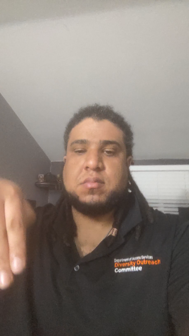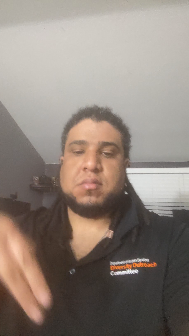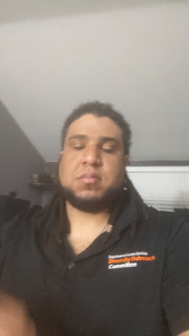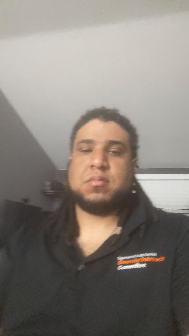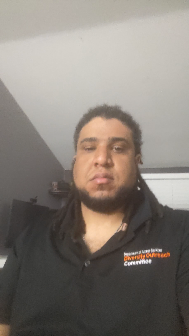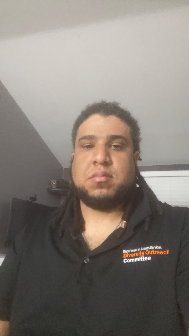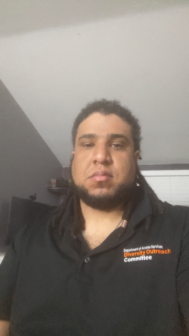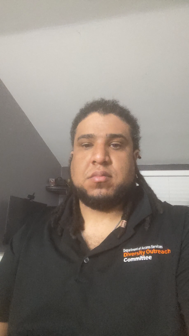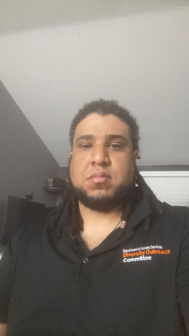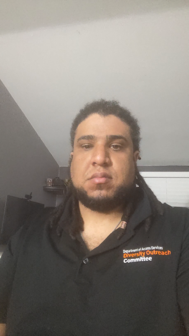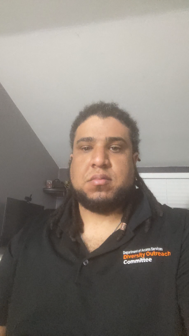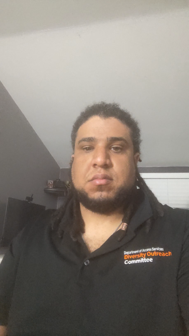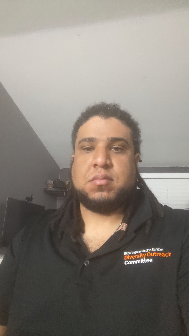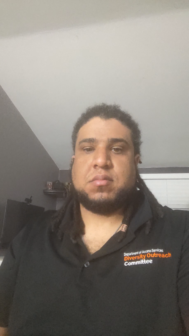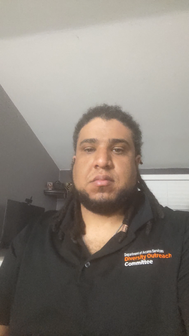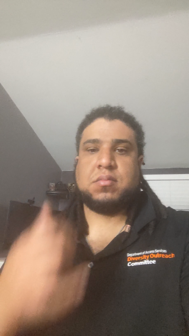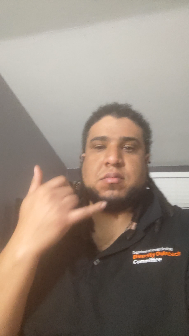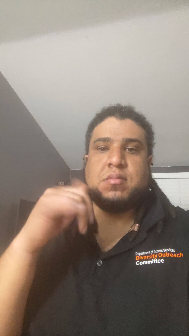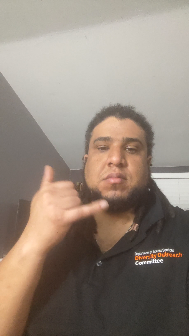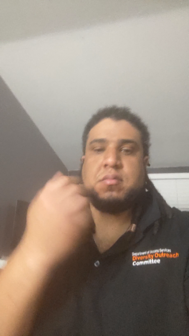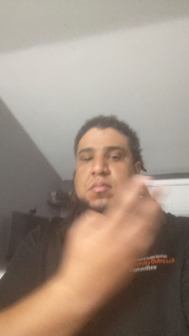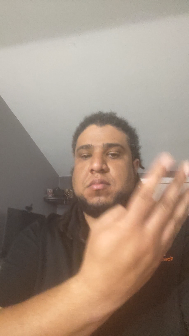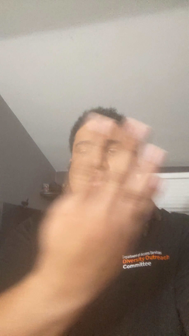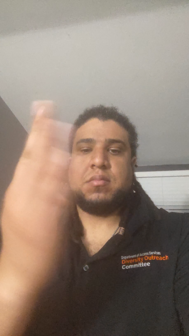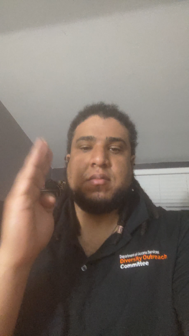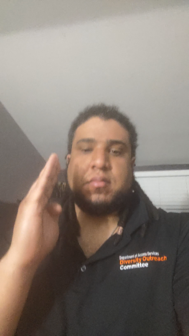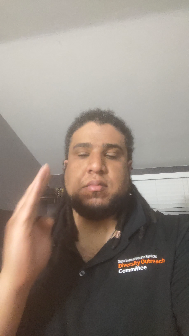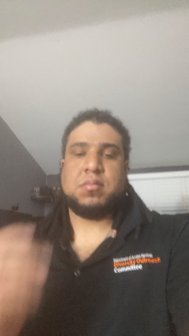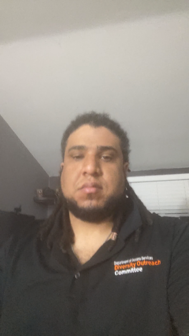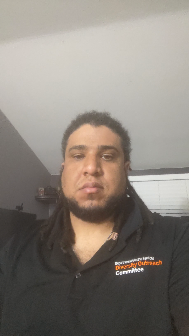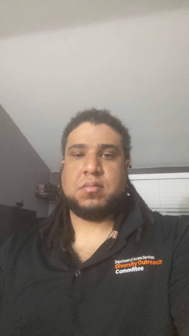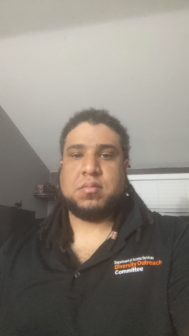playpen